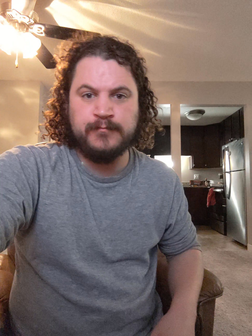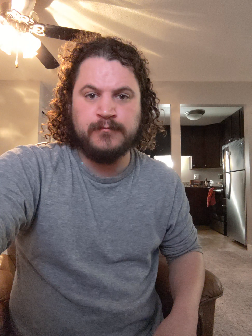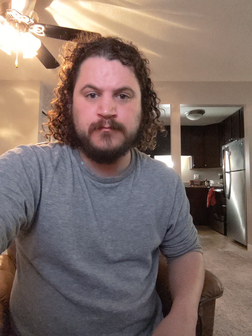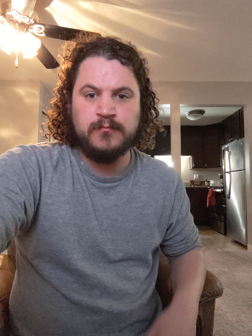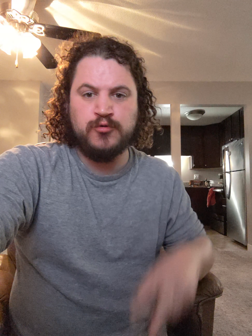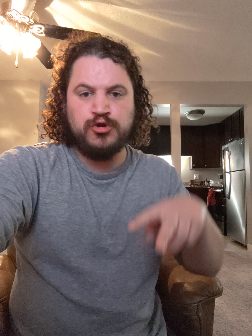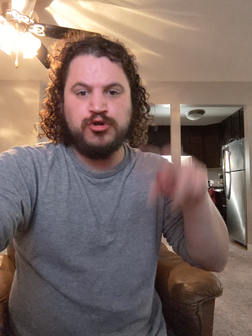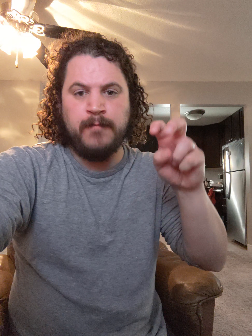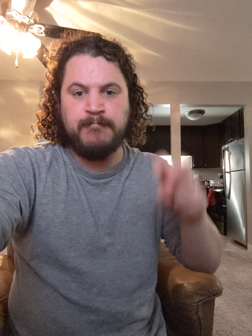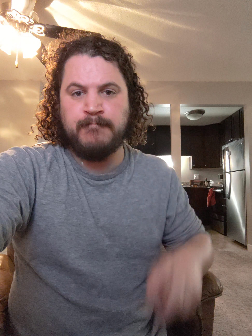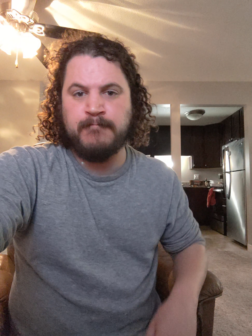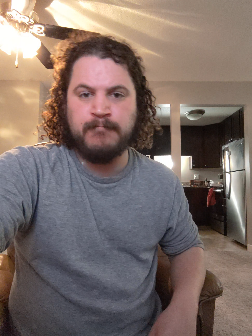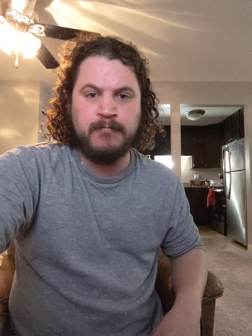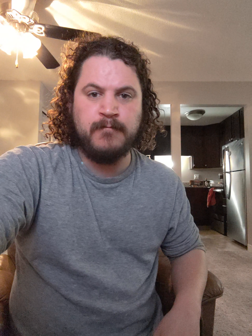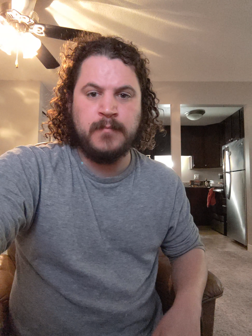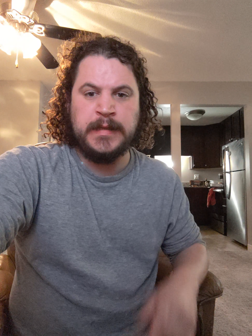jump